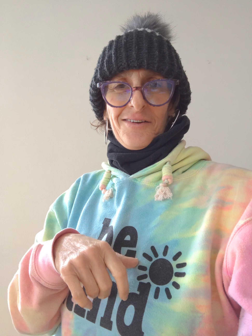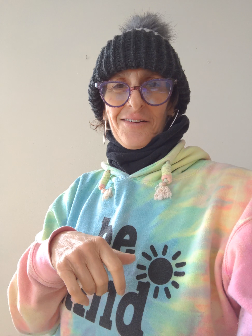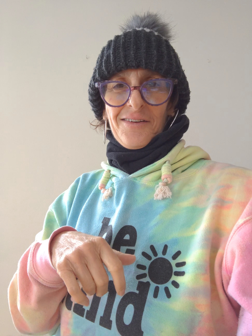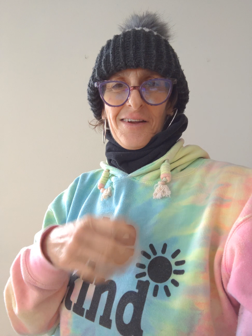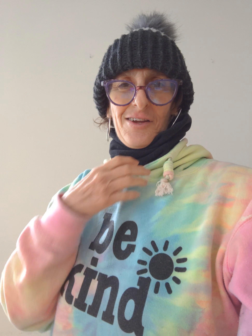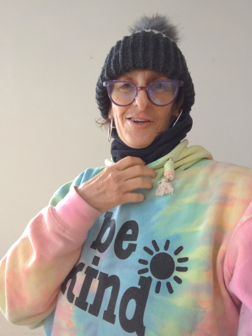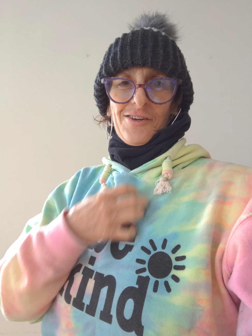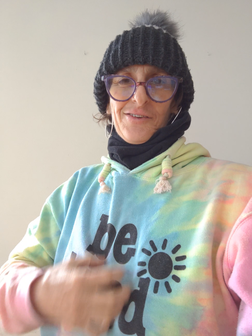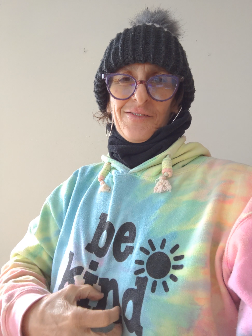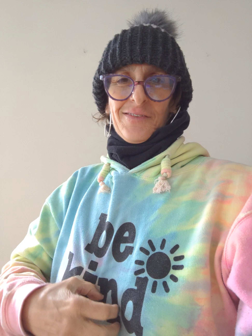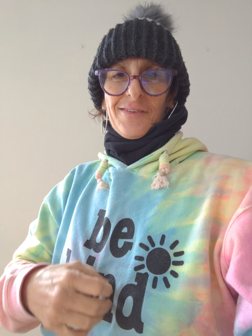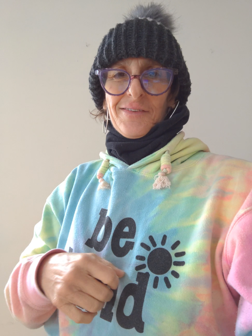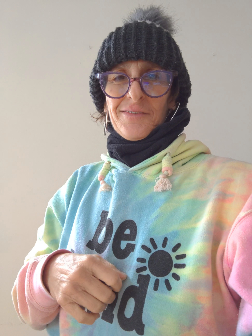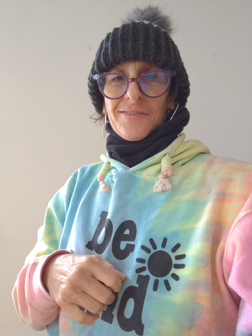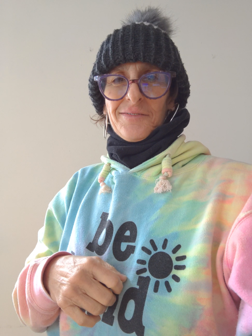hungry